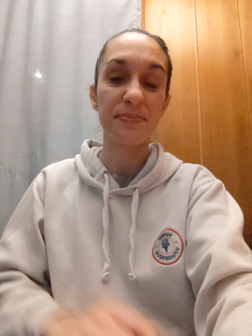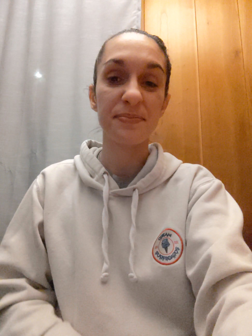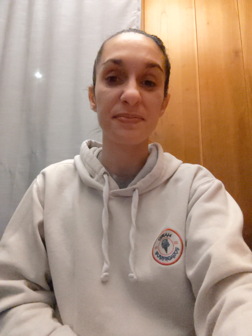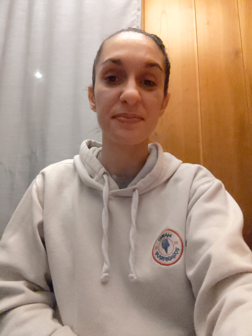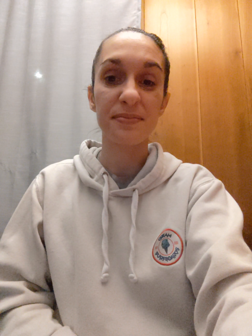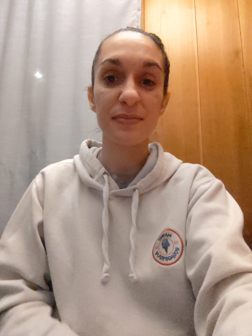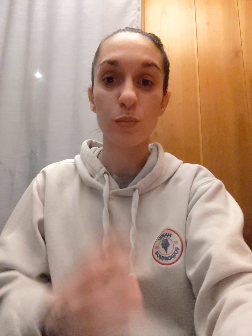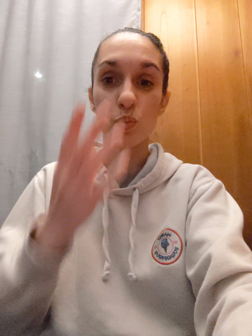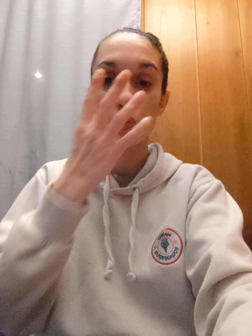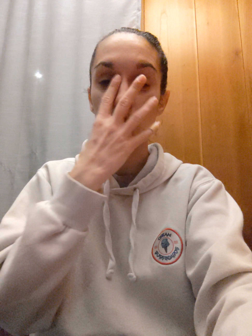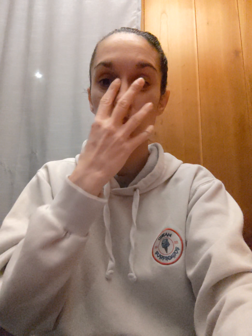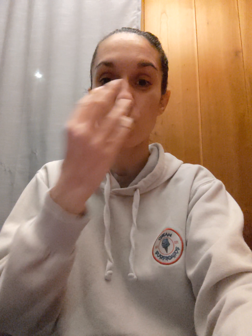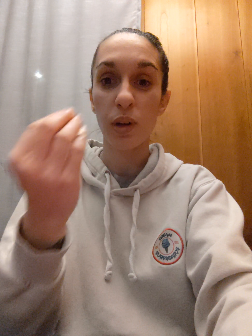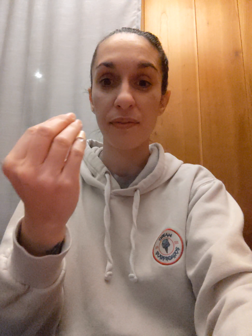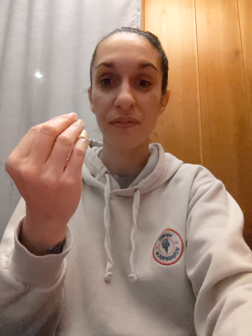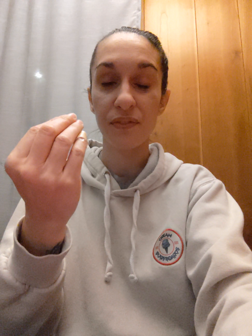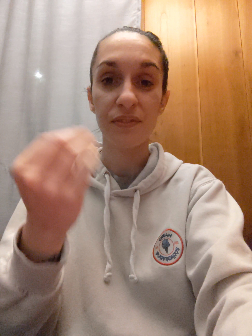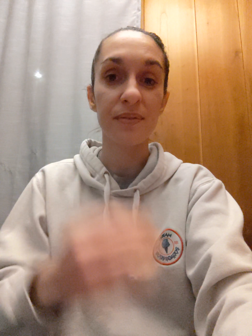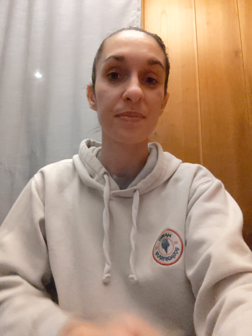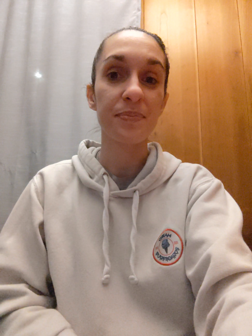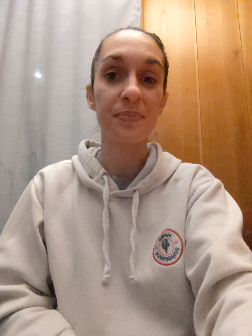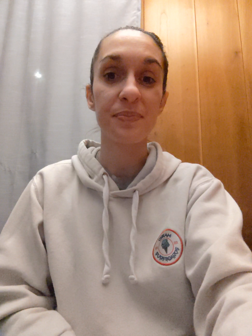wolf